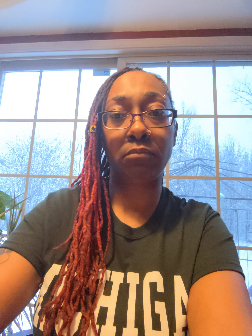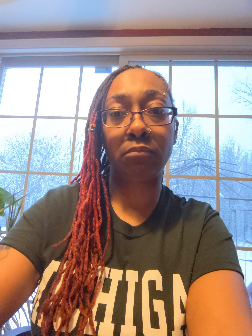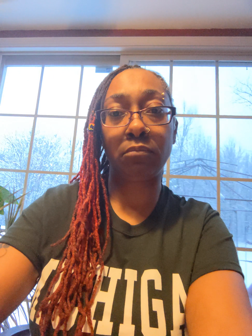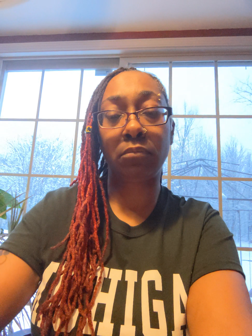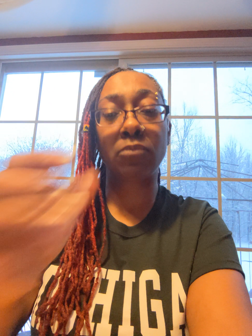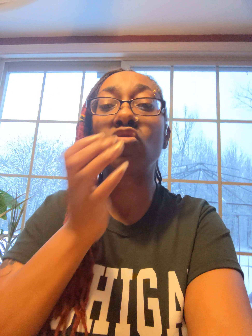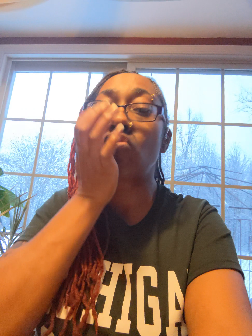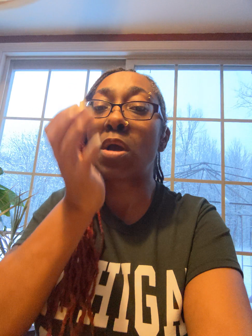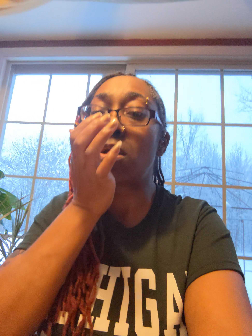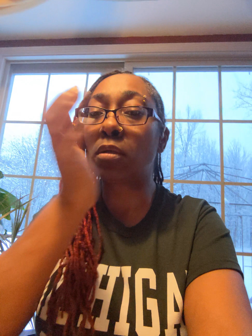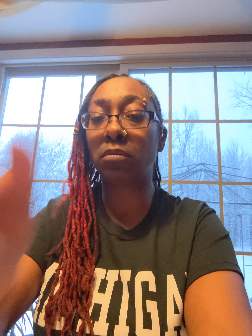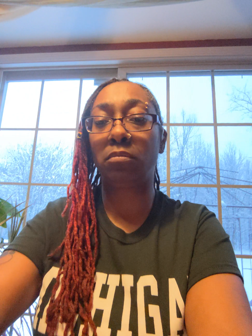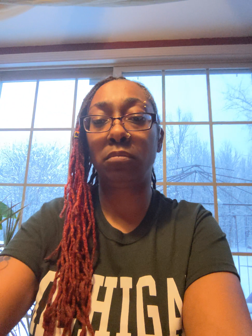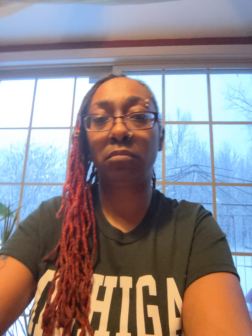grass